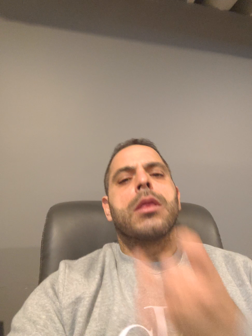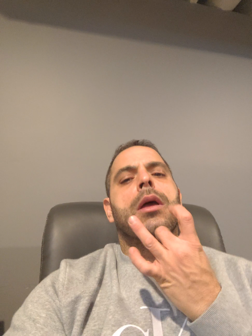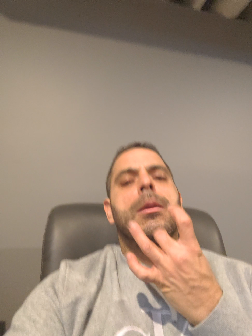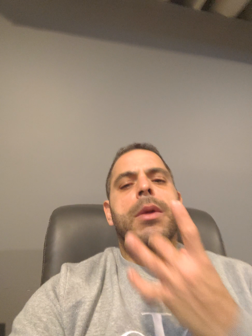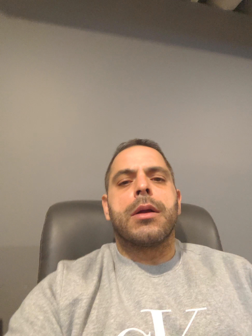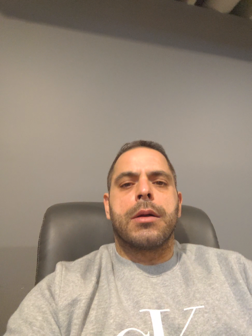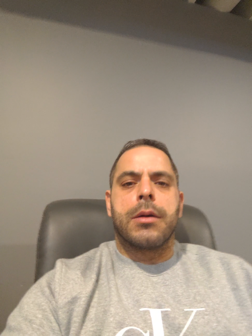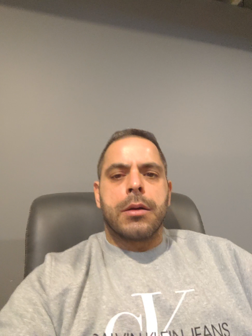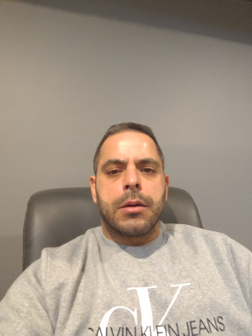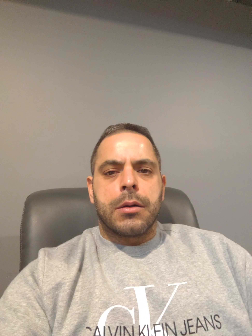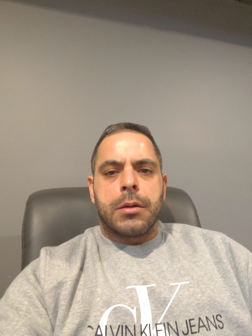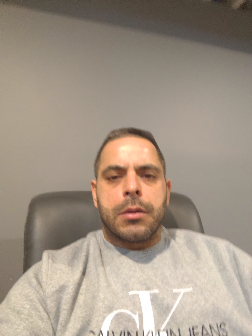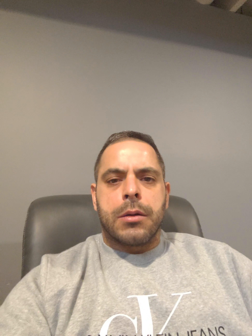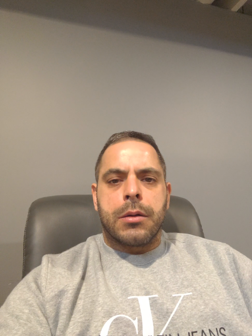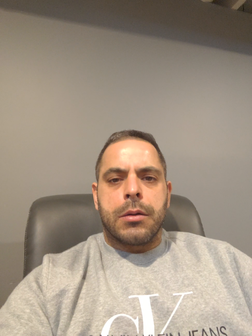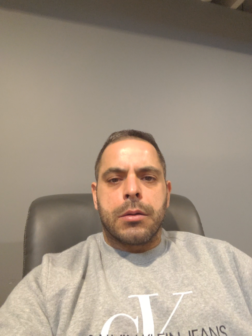lamp